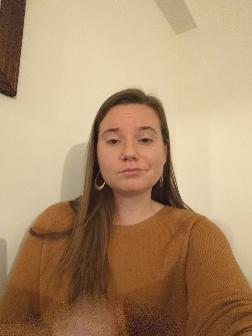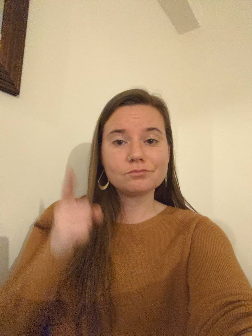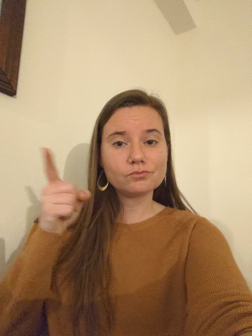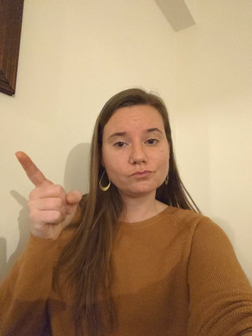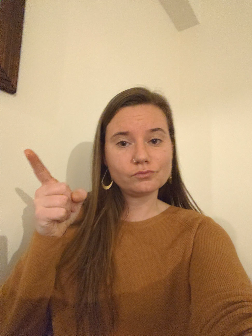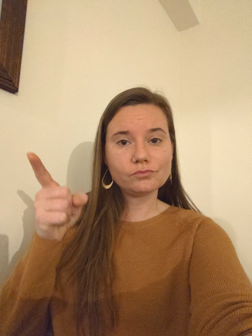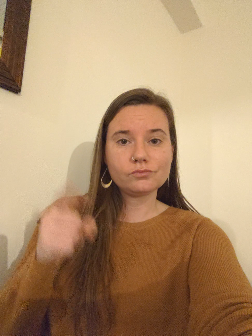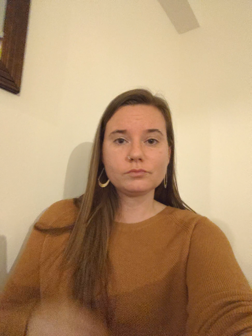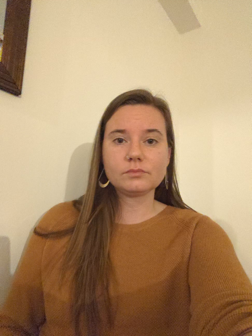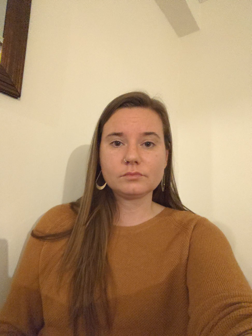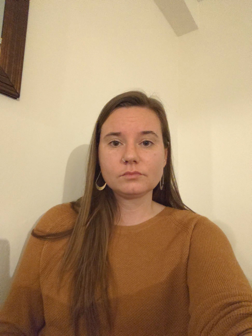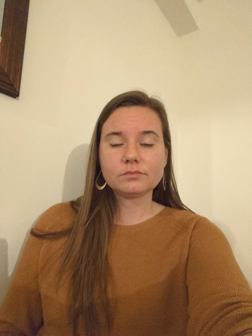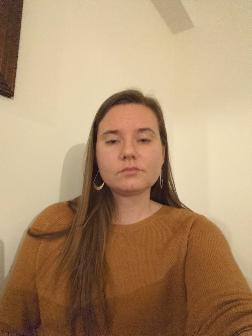he/she/it